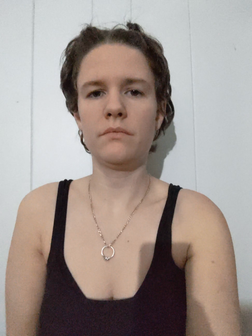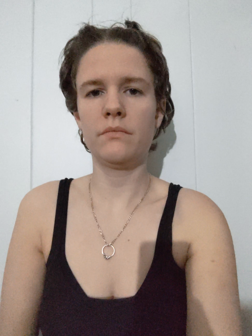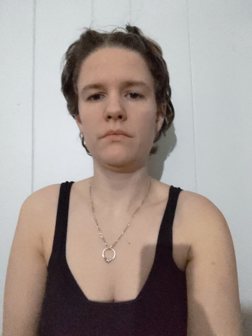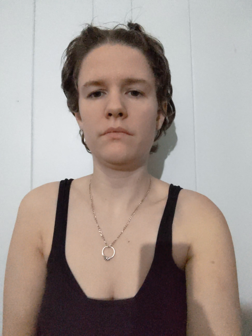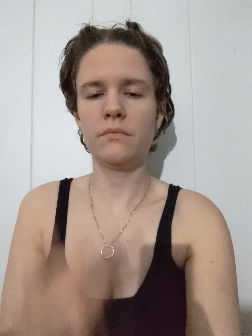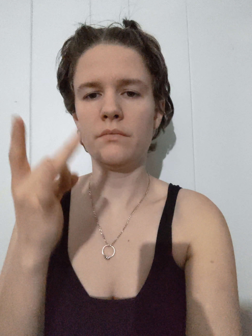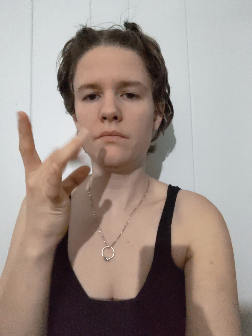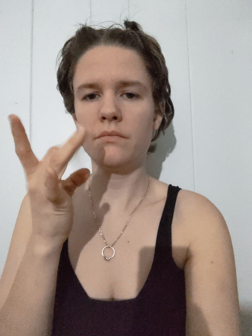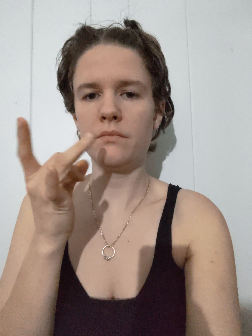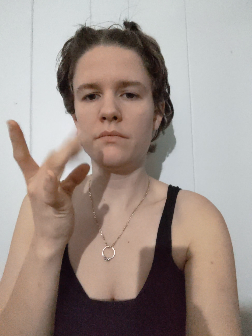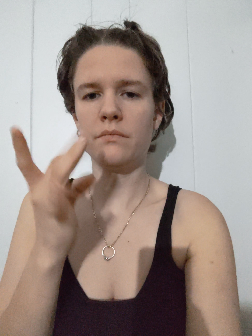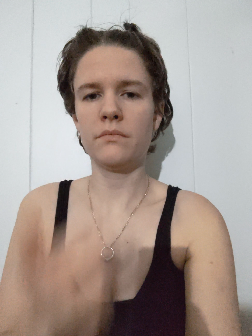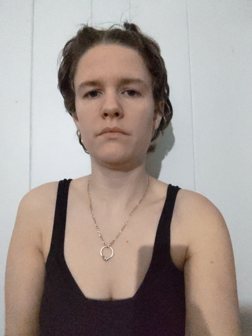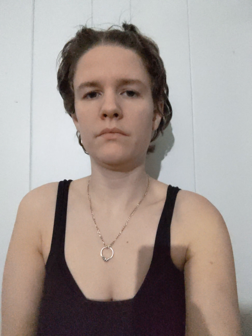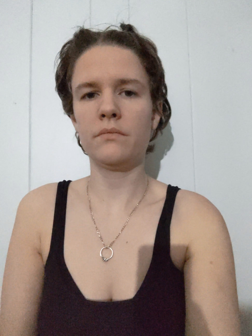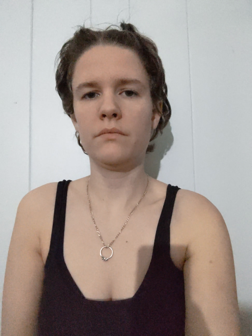snack